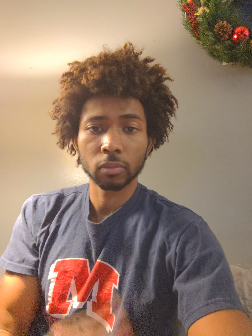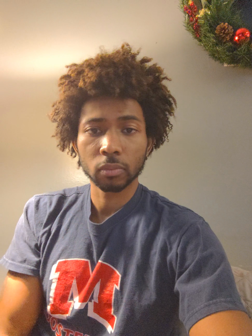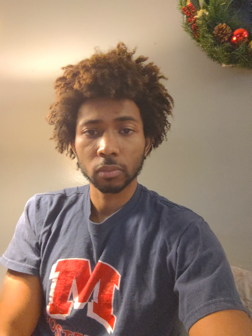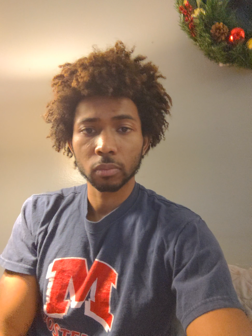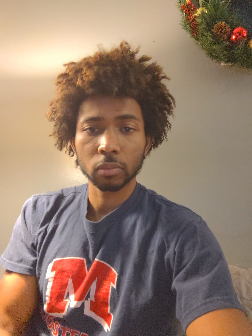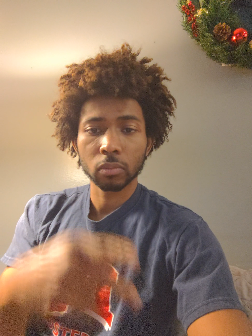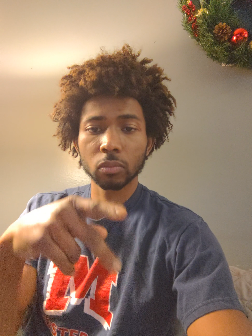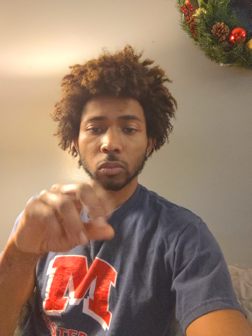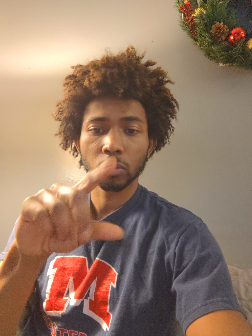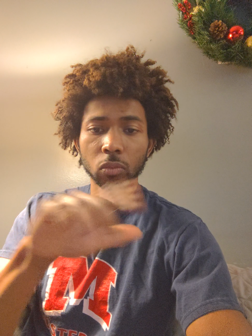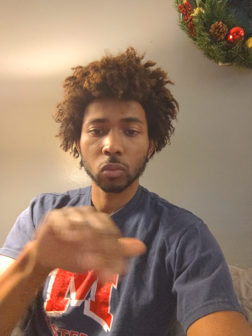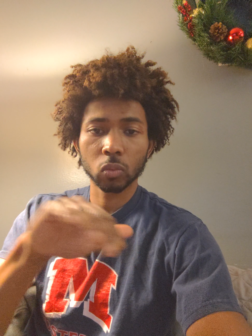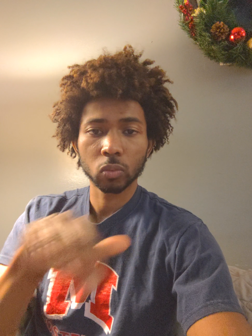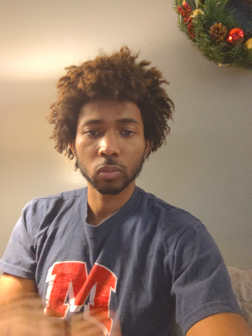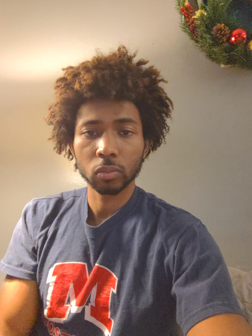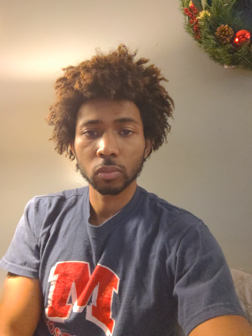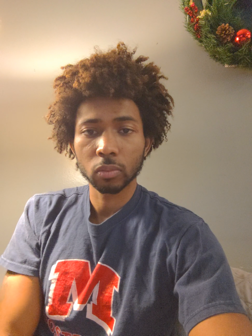pool